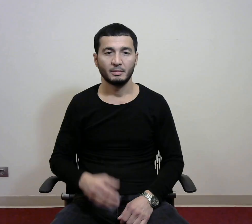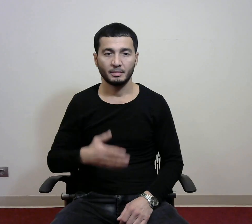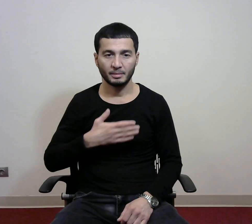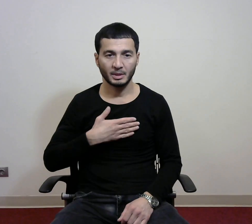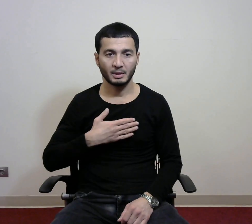mən